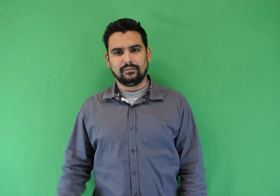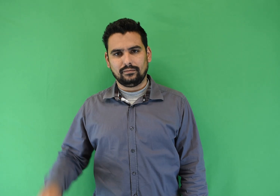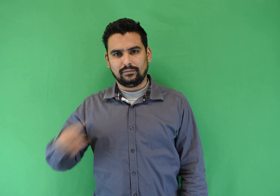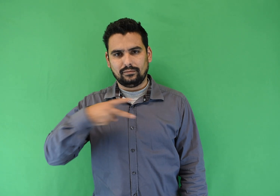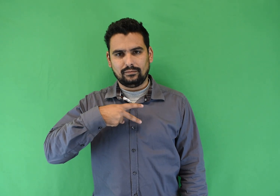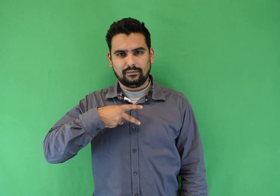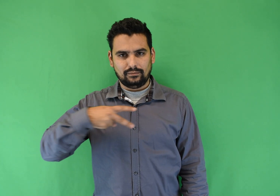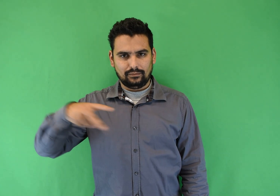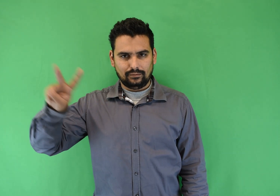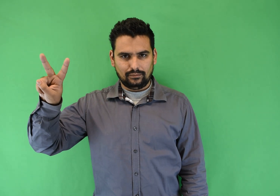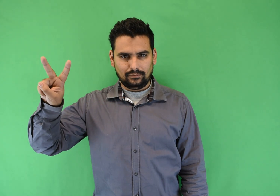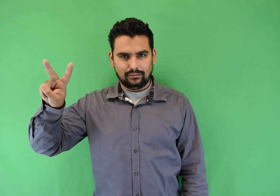su